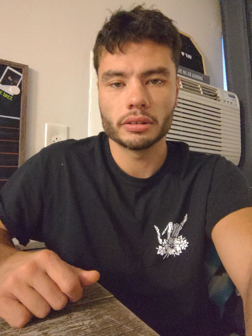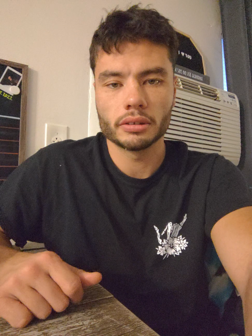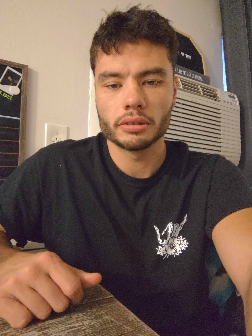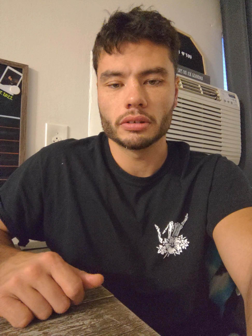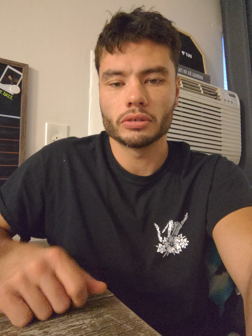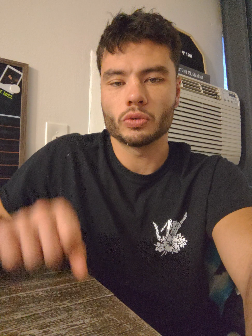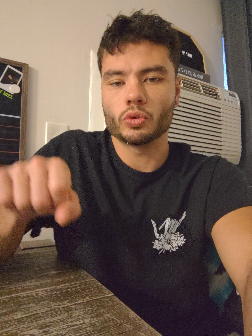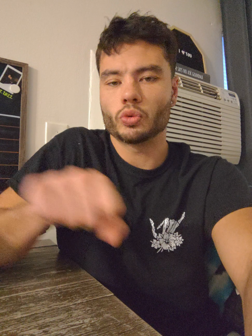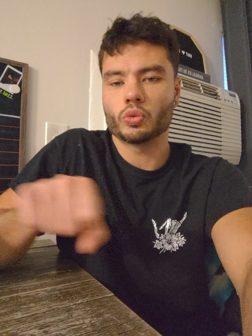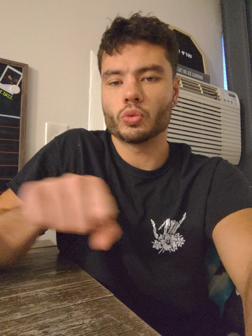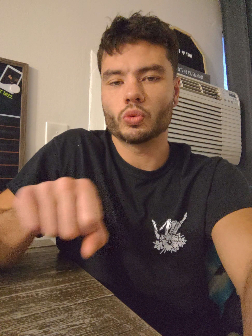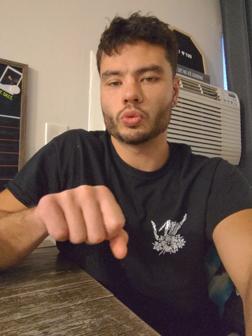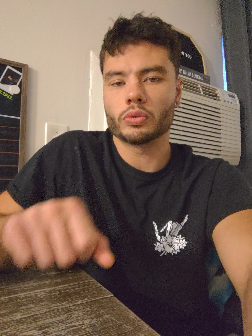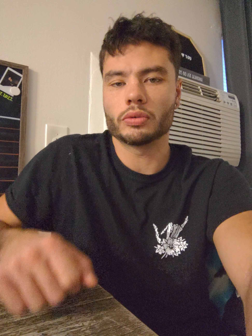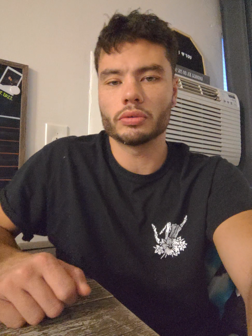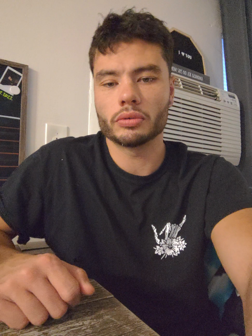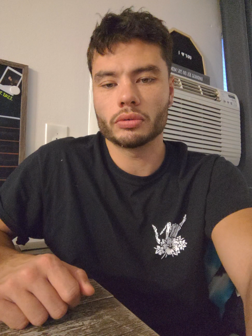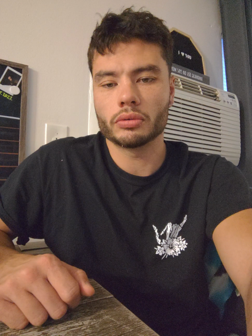shoe